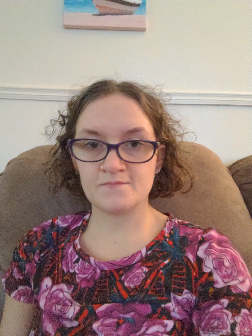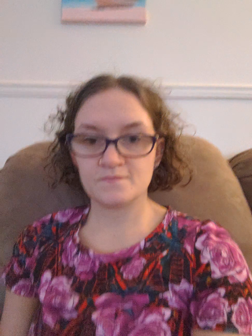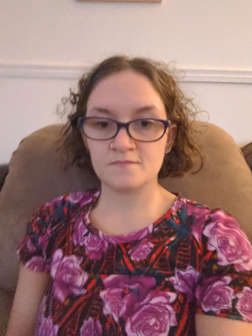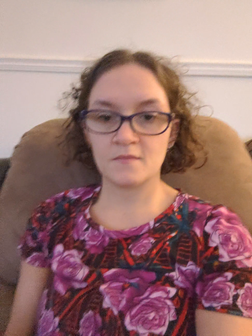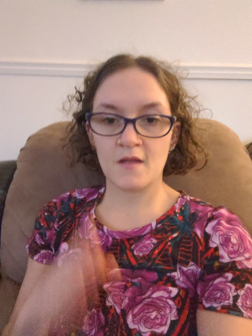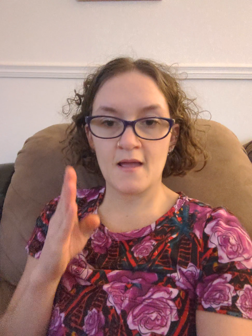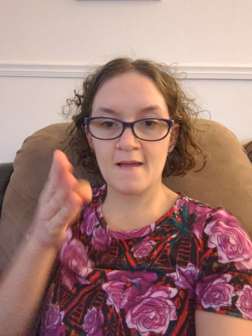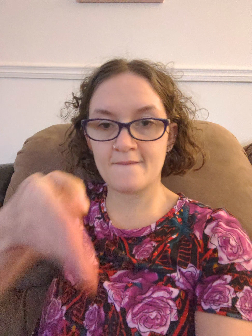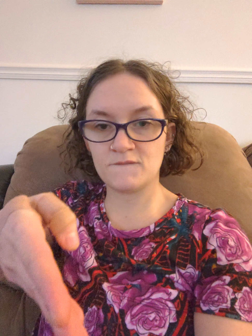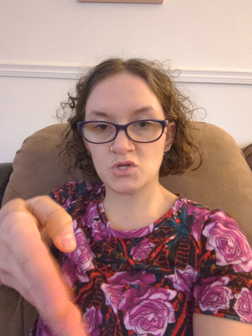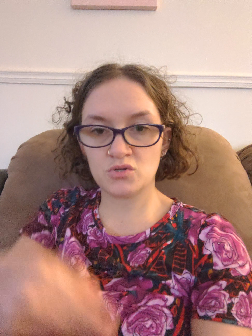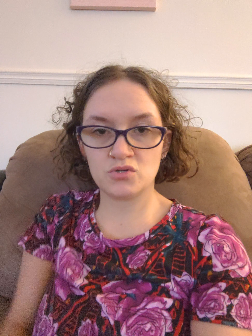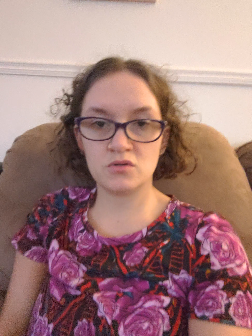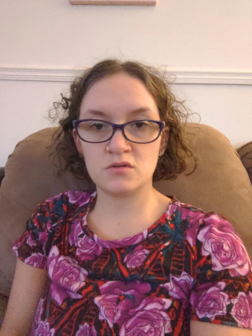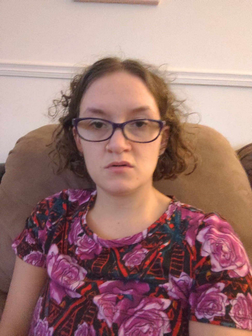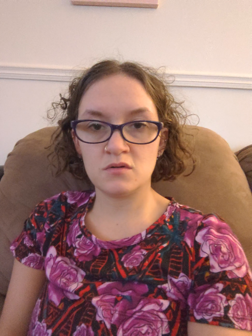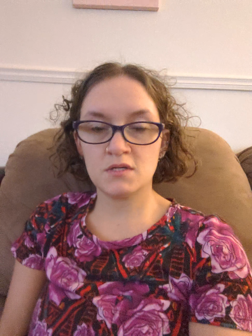after